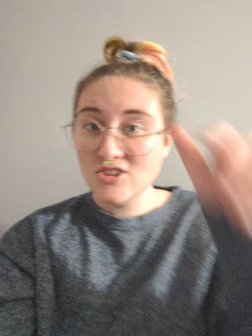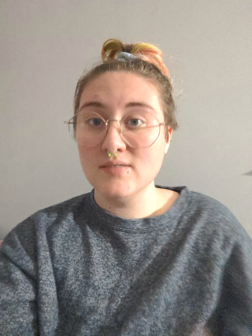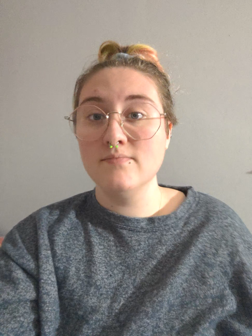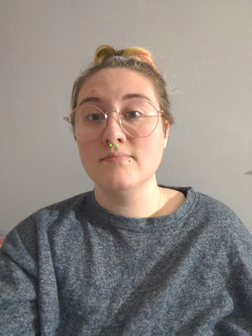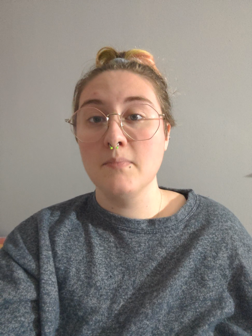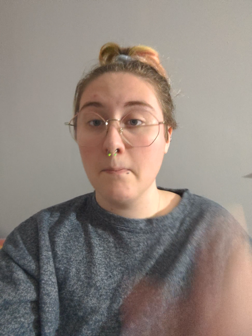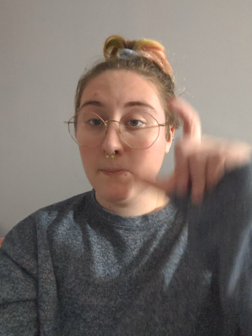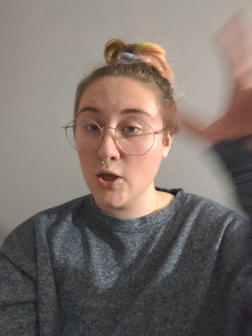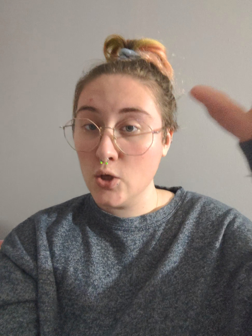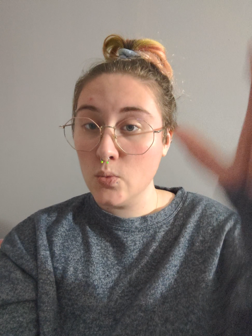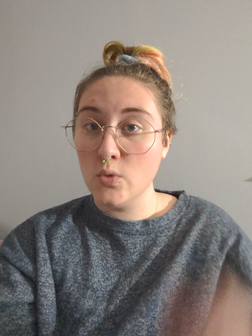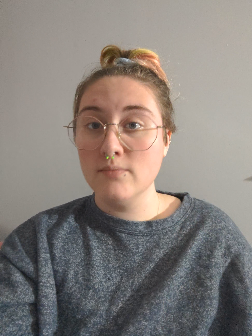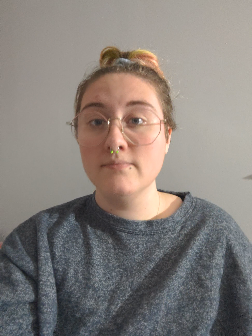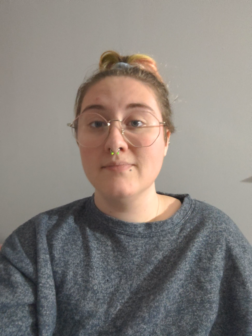moon